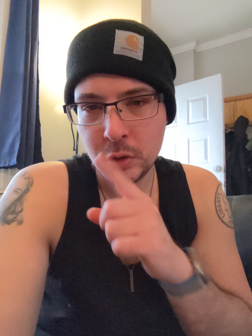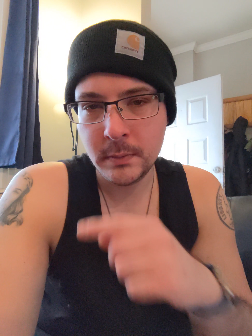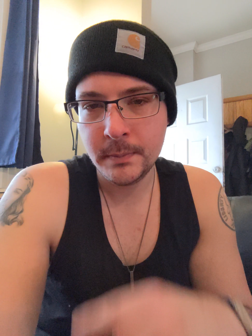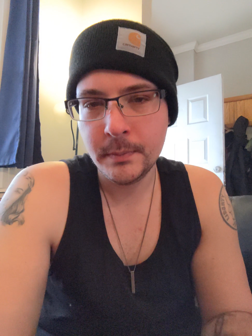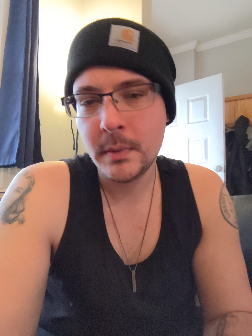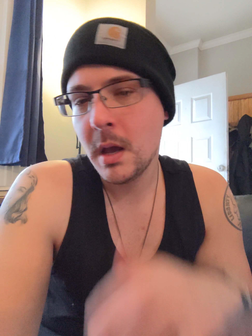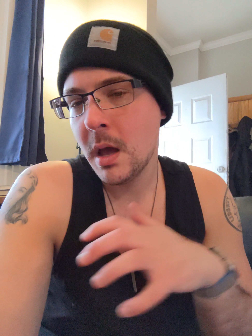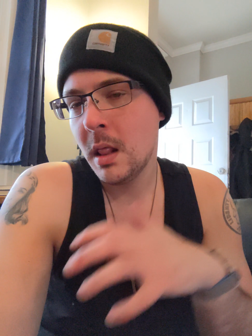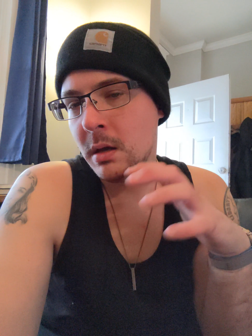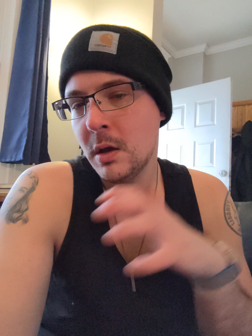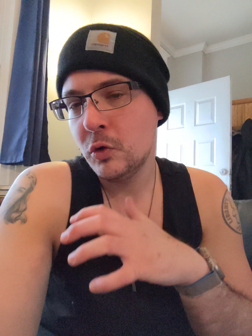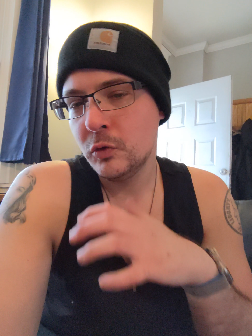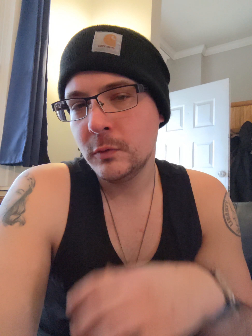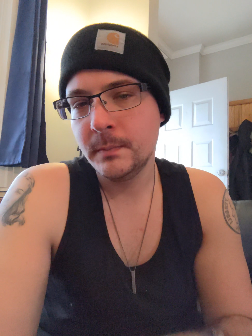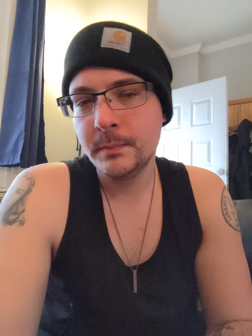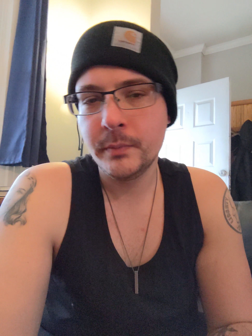alligator